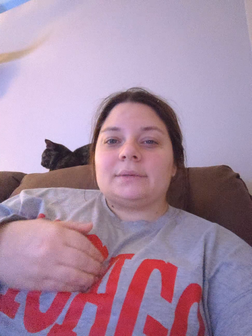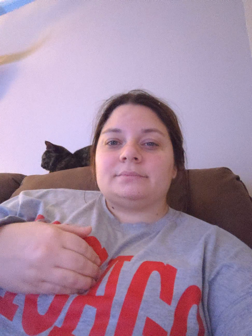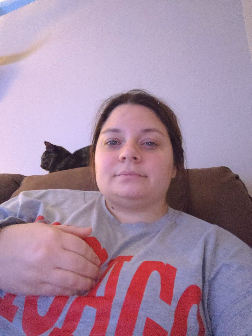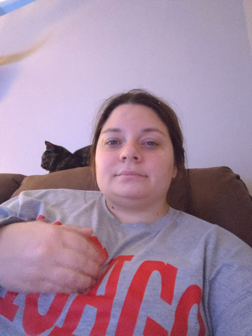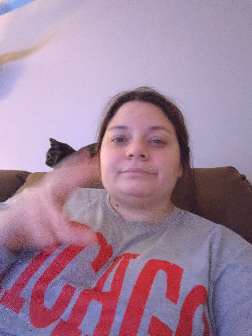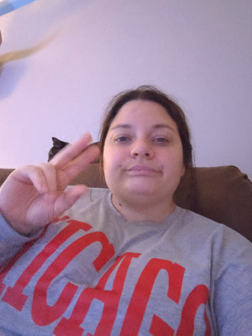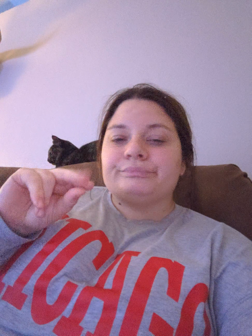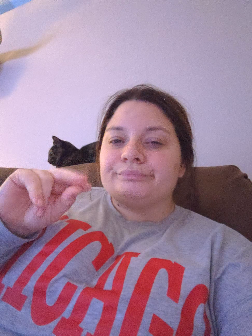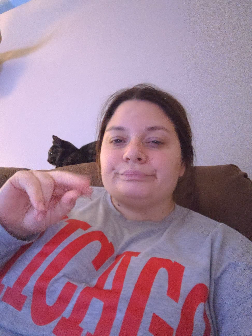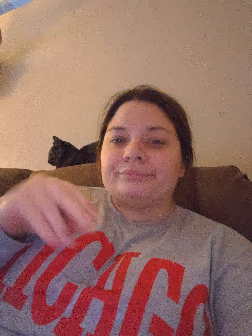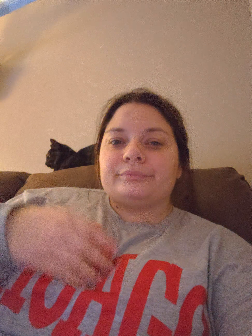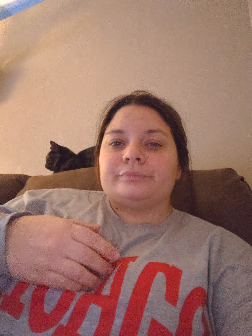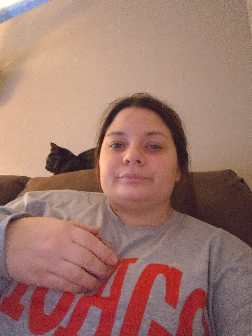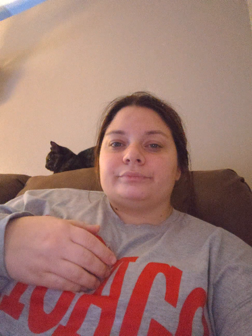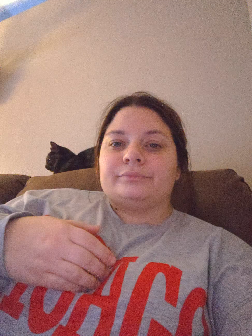no